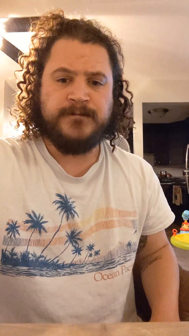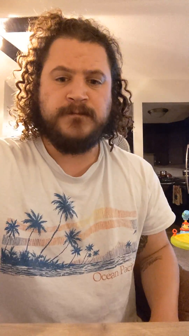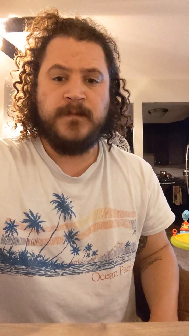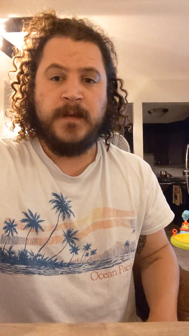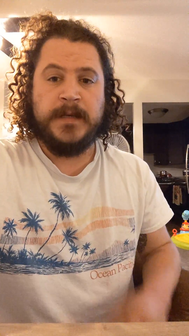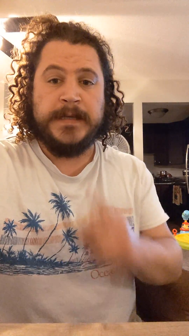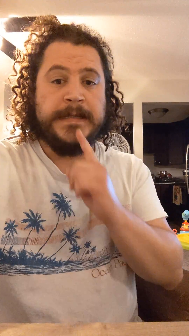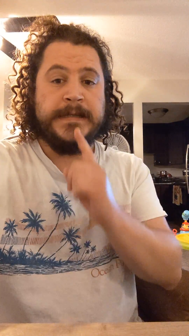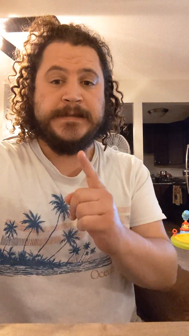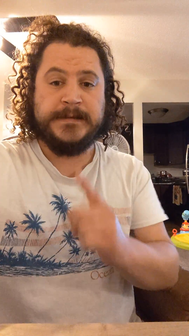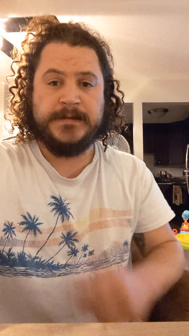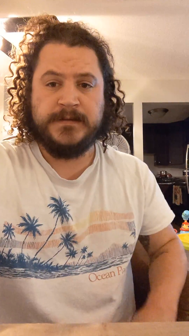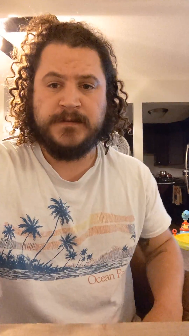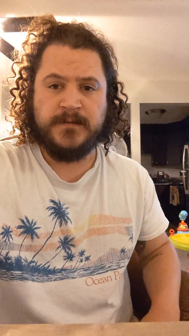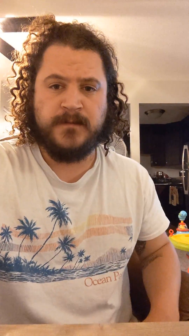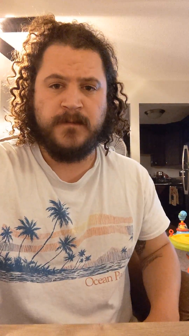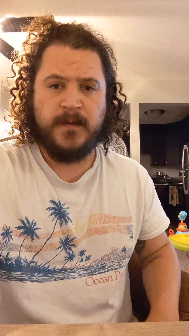is